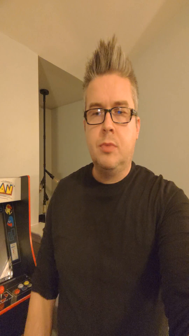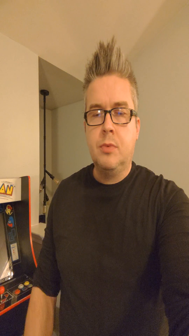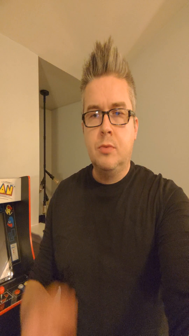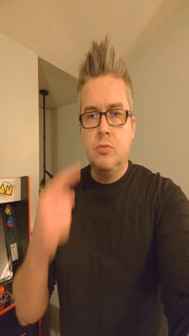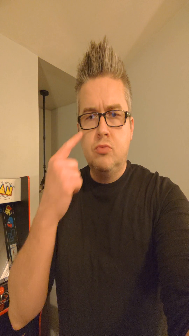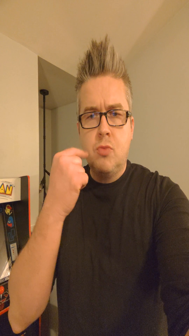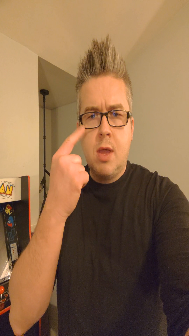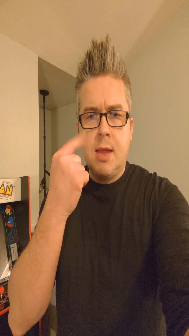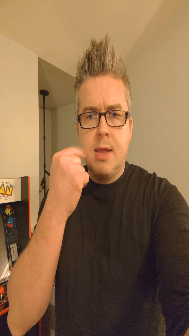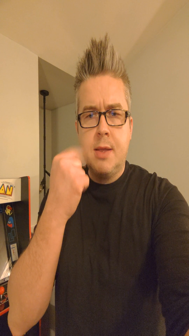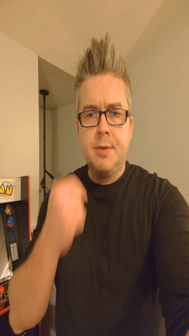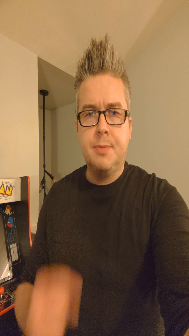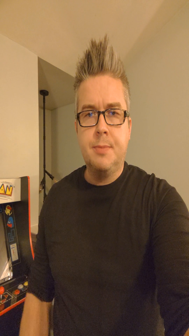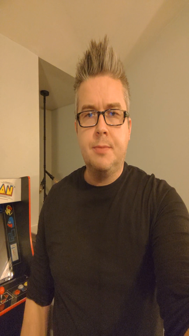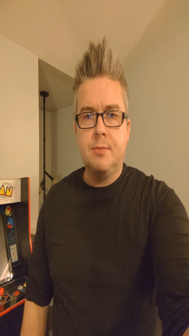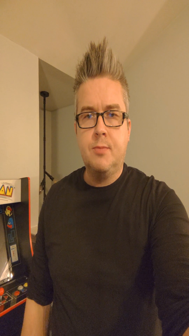cry